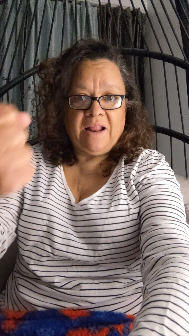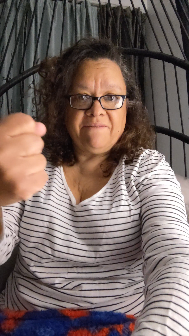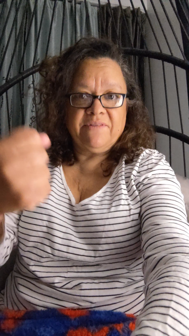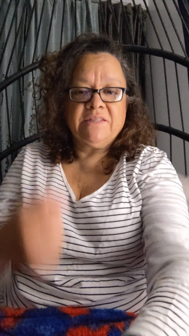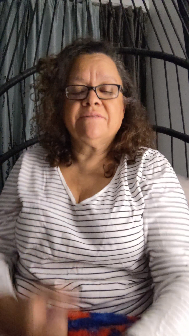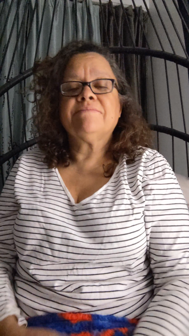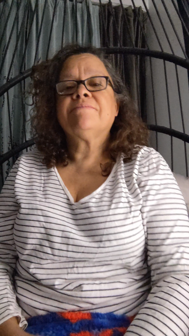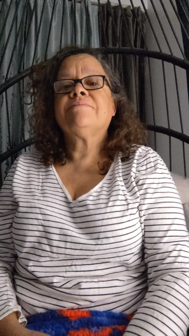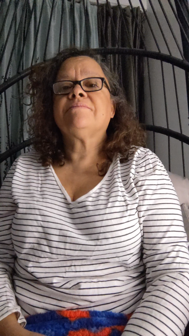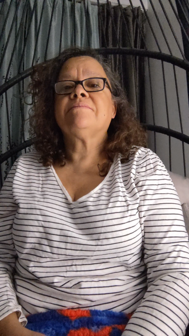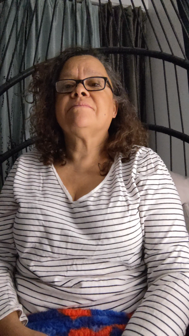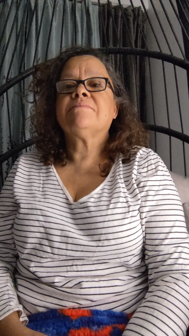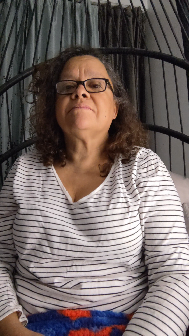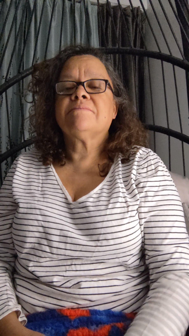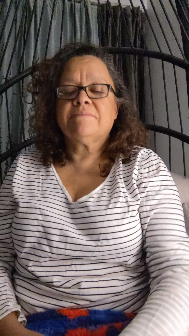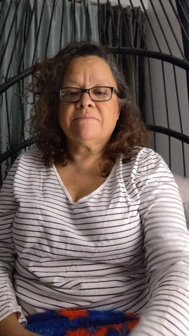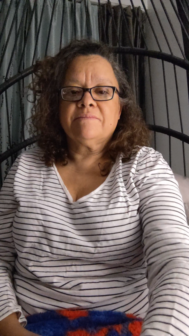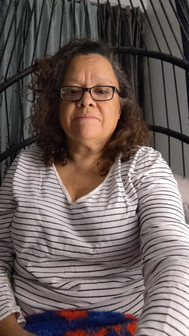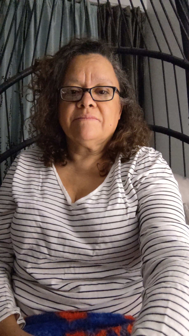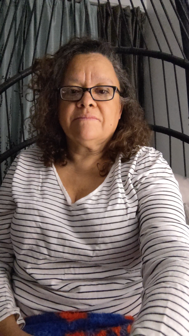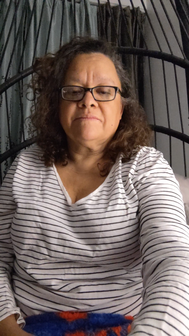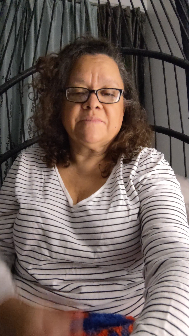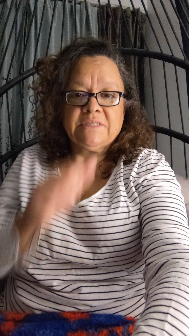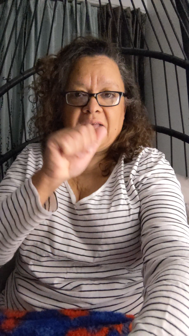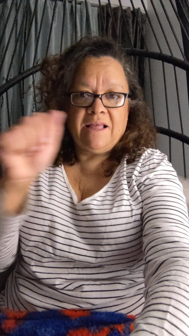a